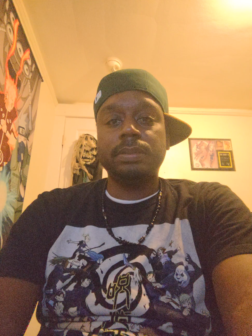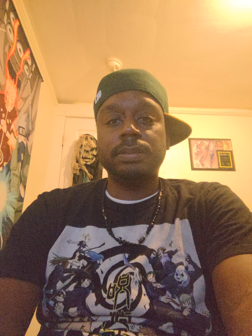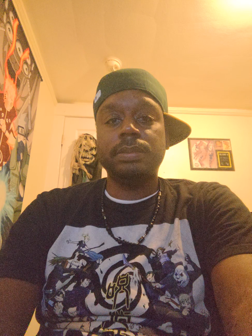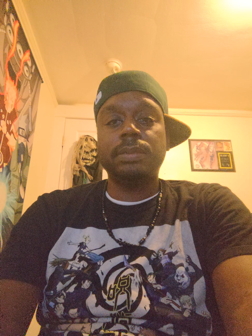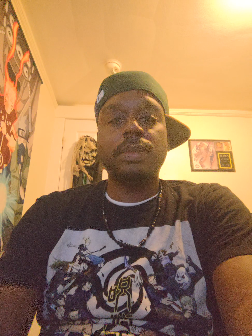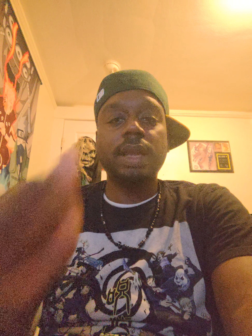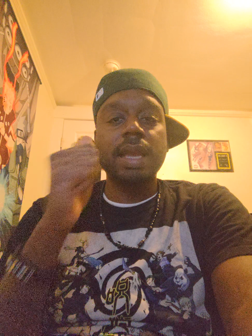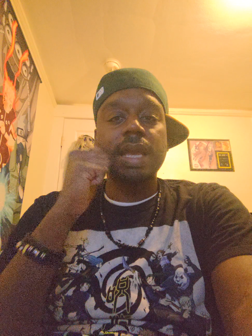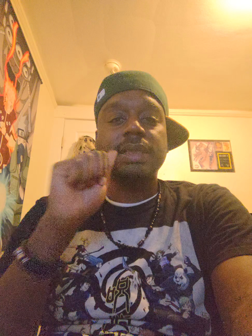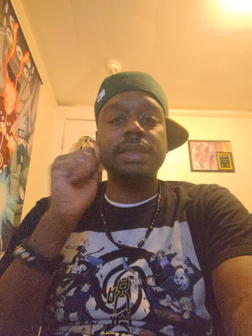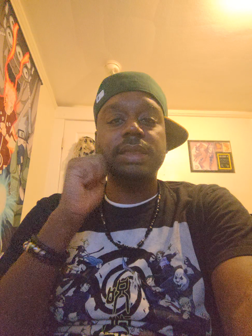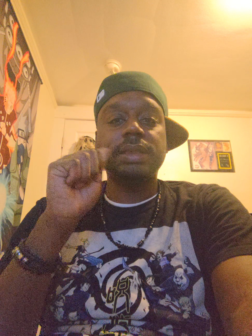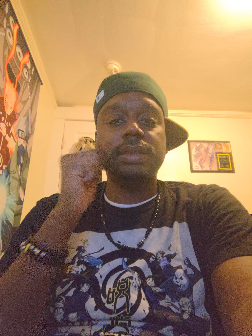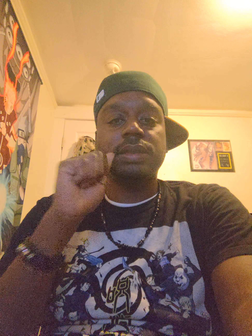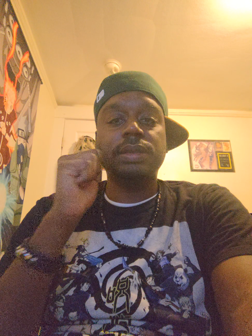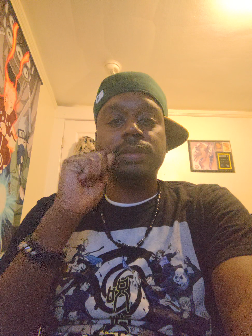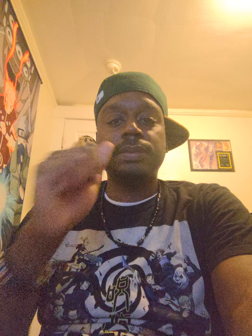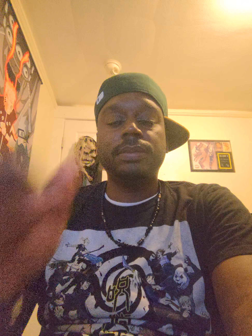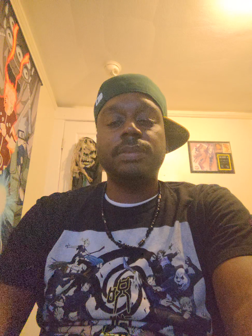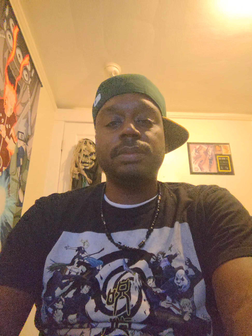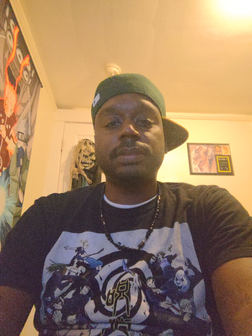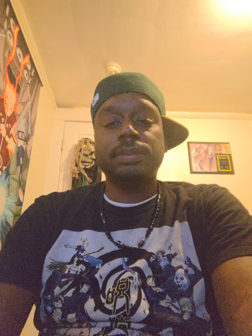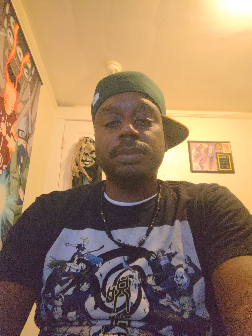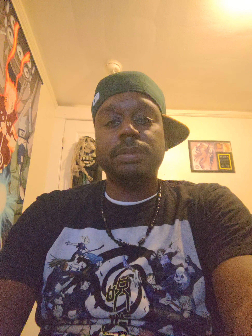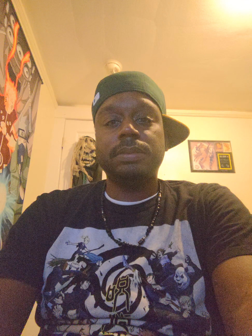aunt